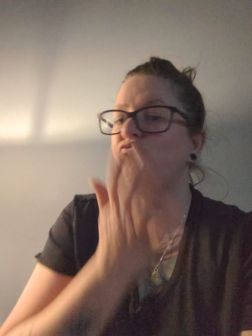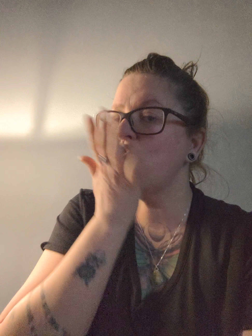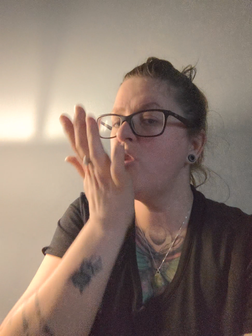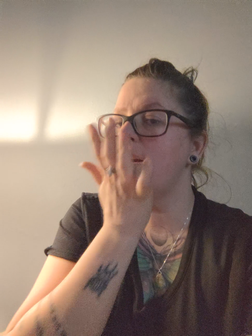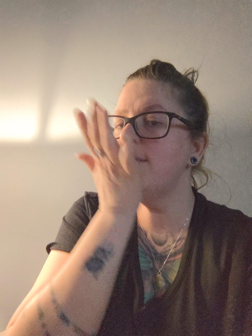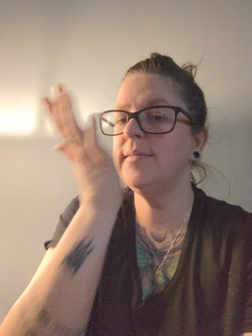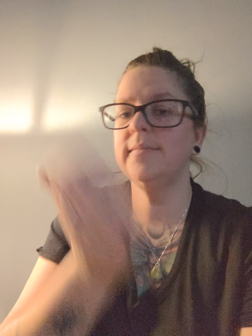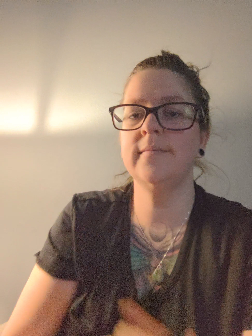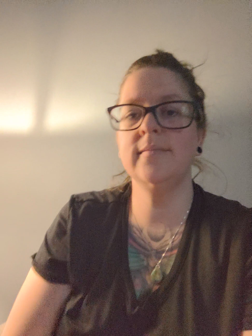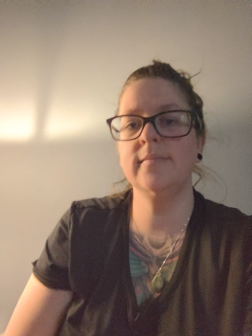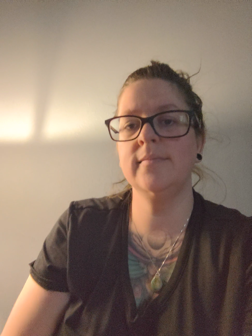grass